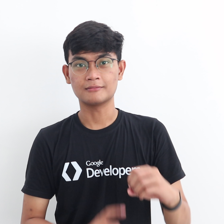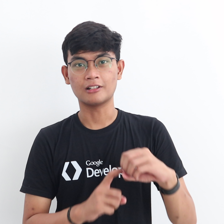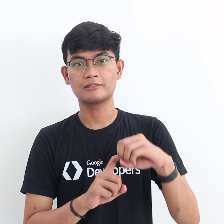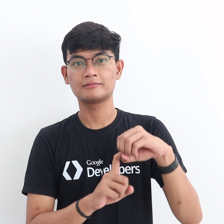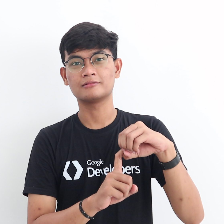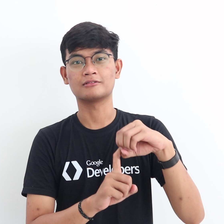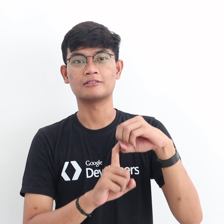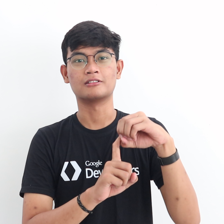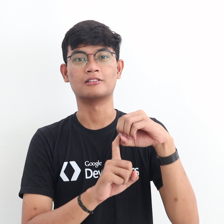Q